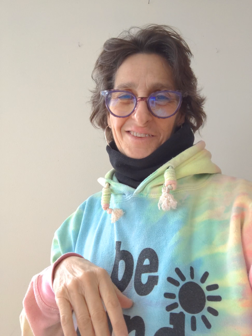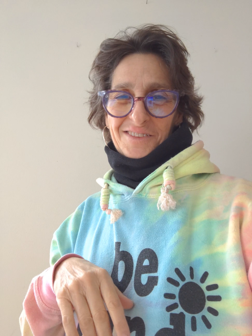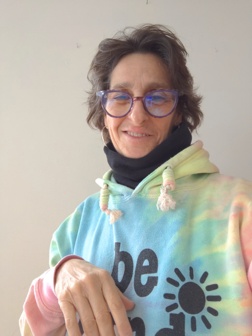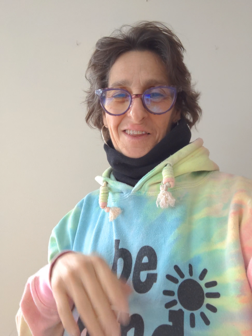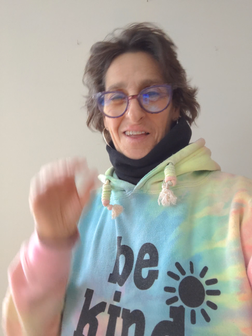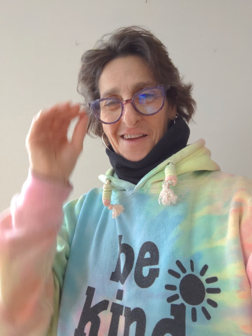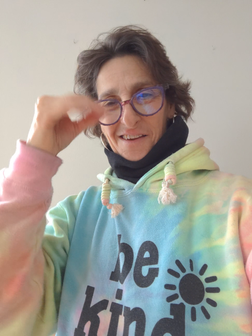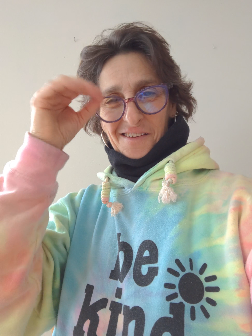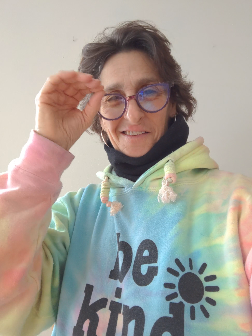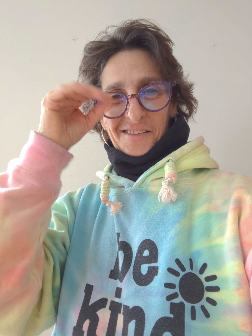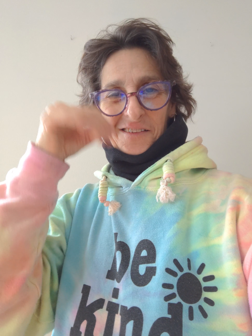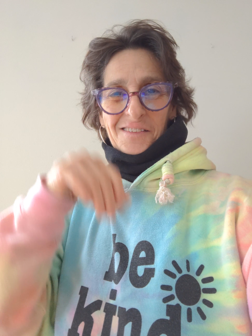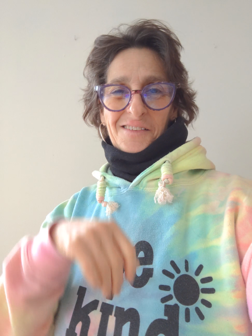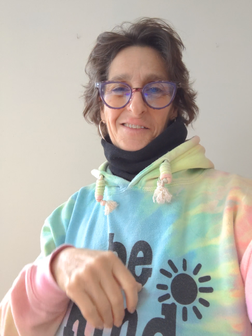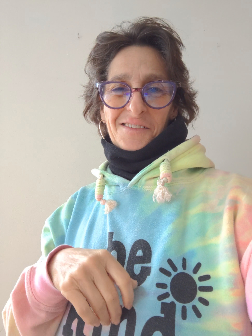owl